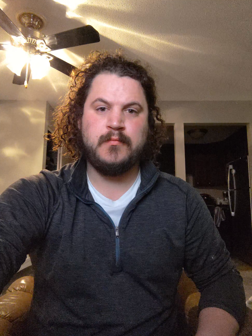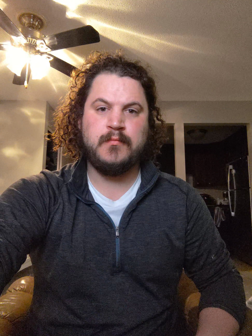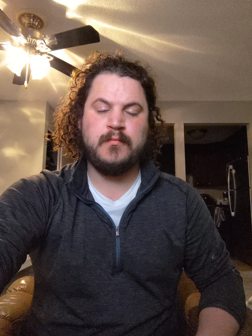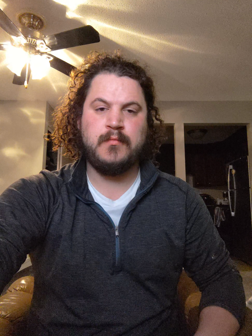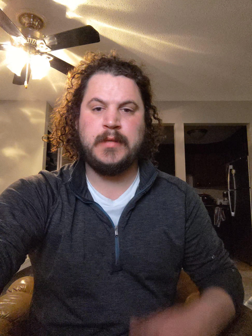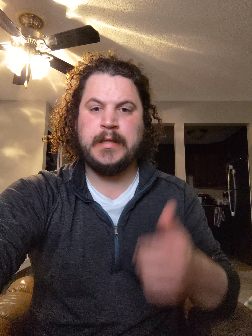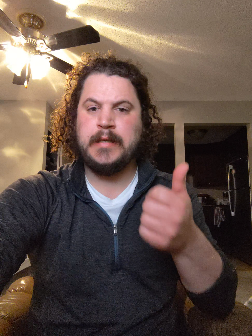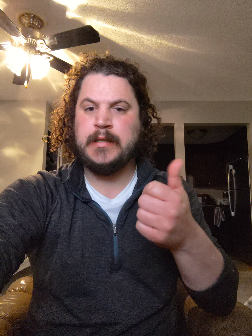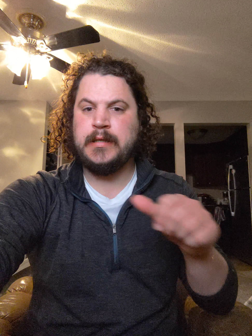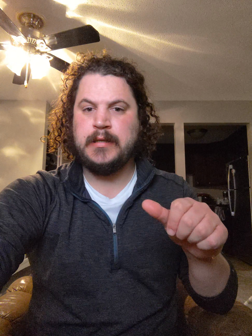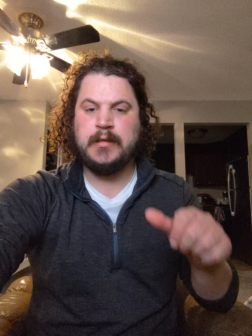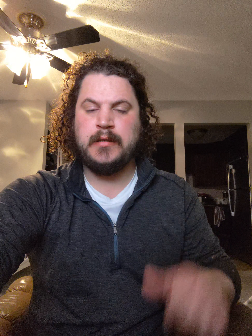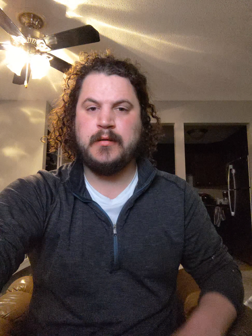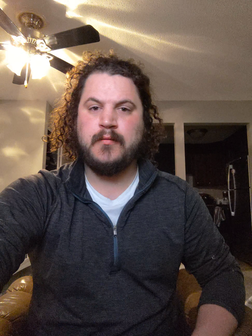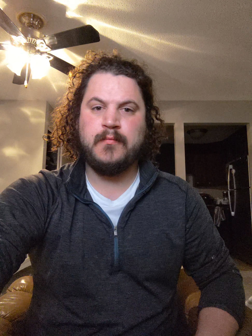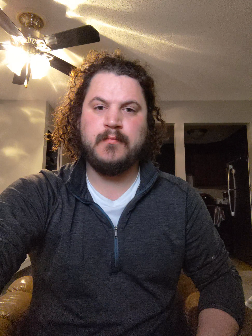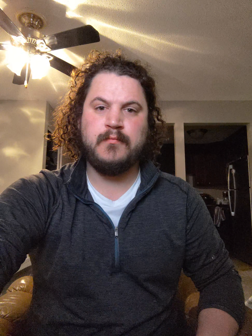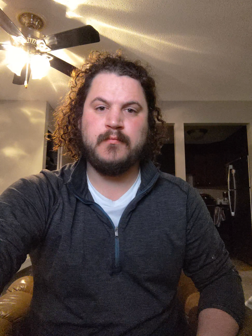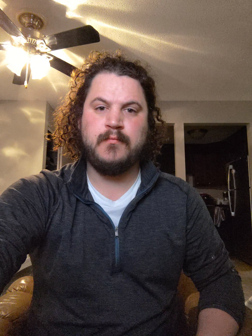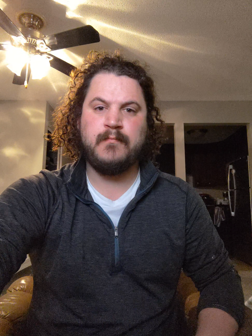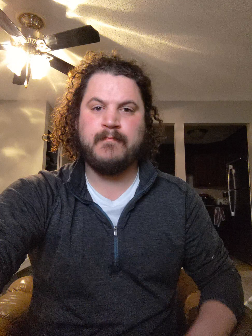any